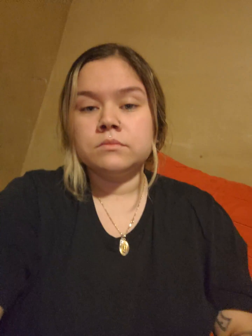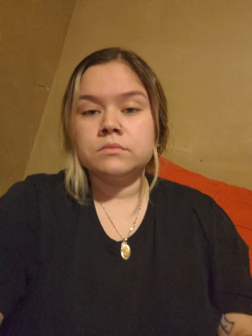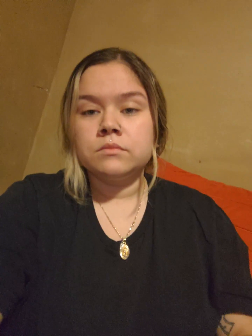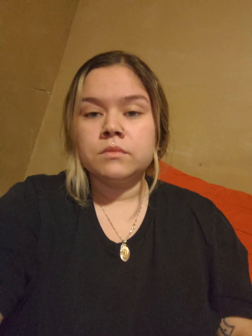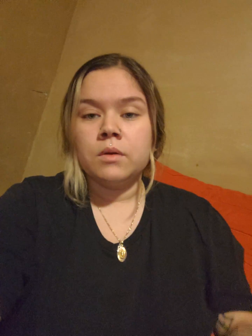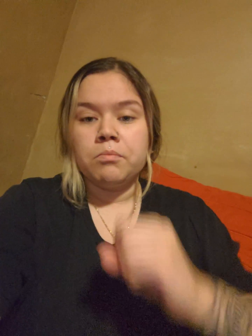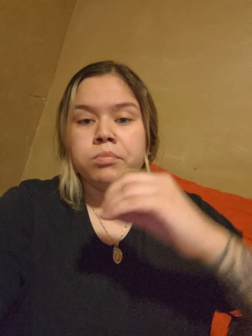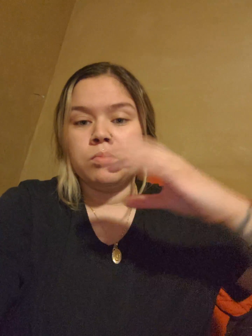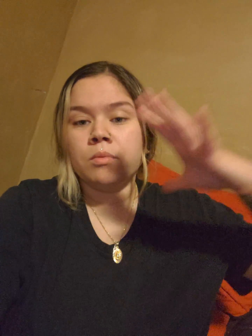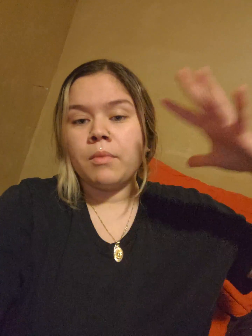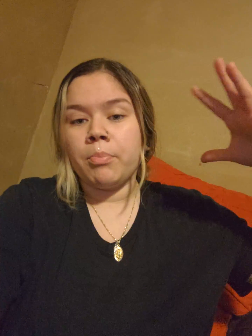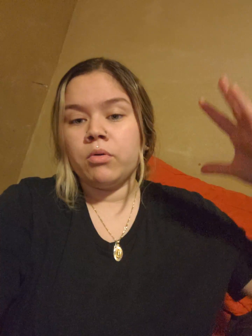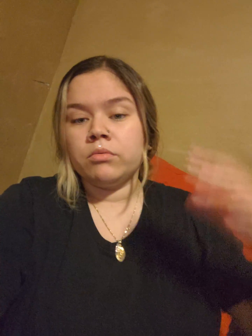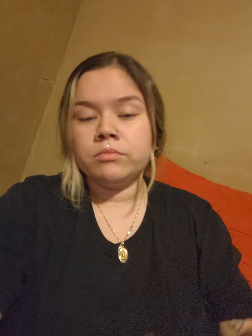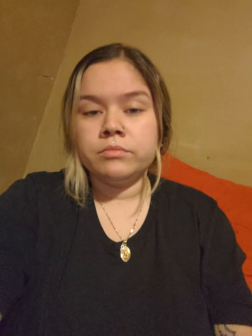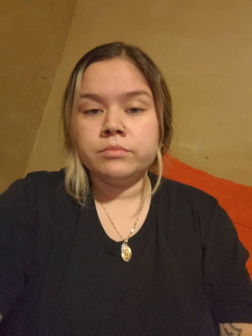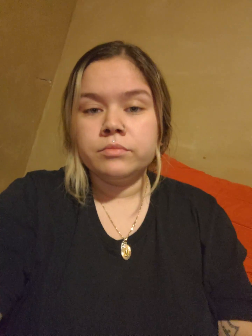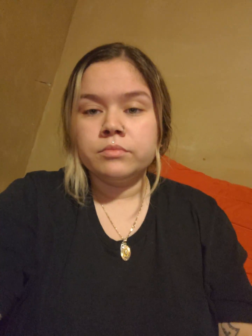bubbles